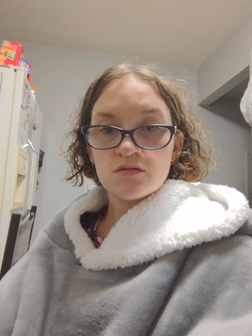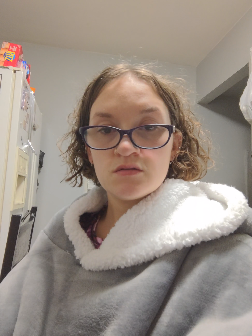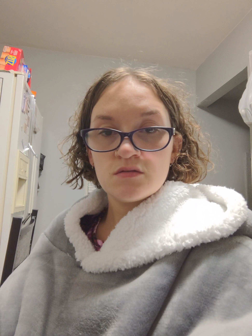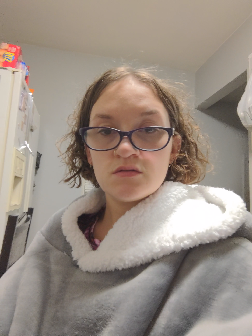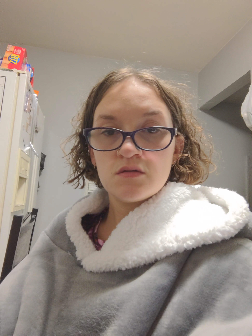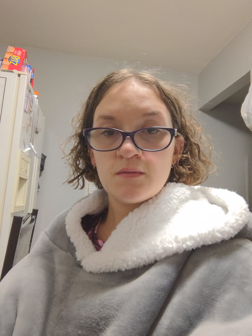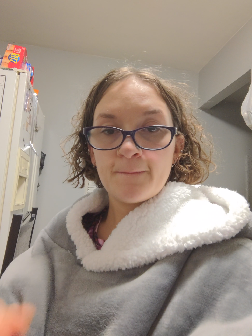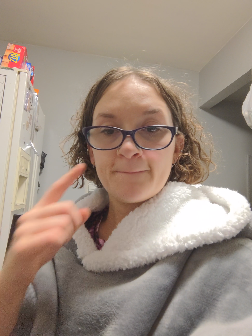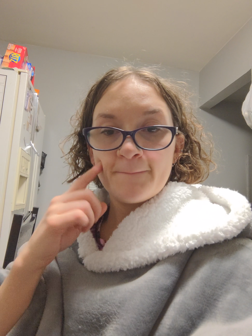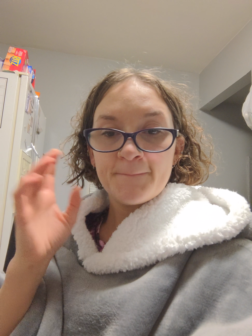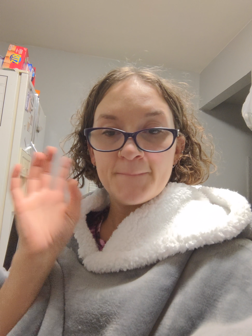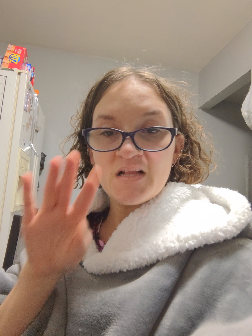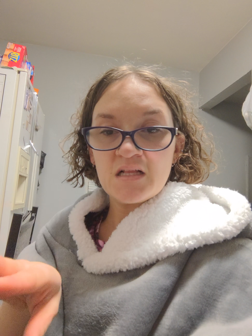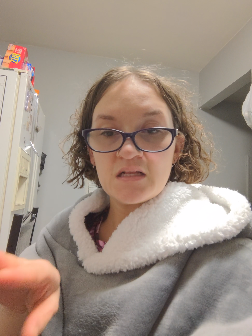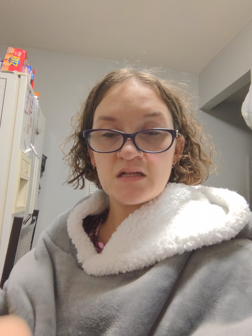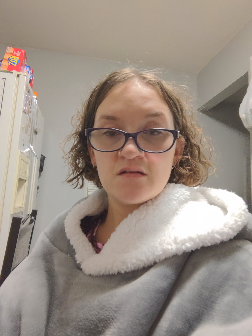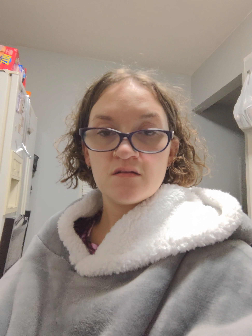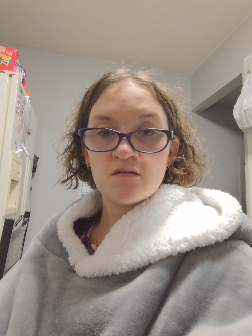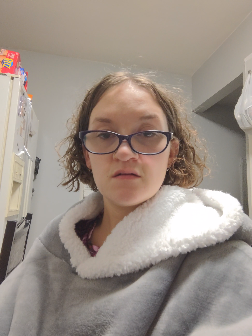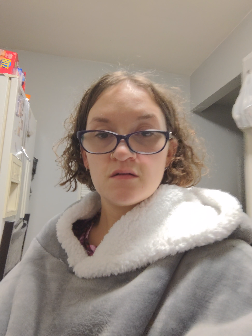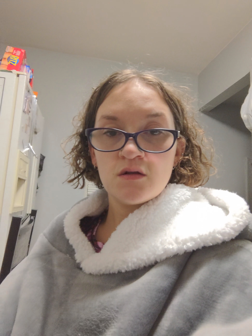bee